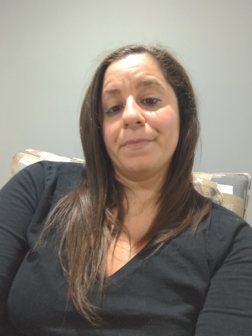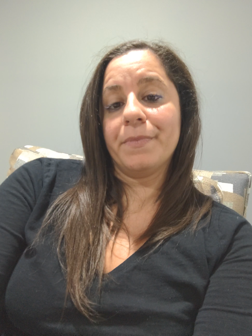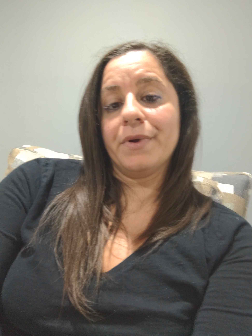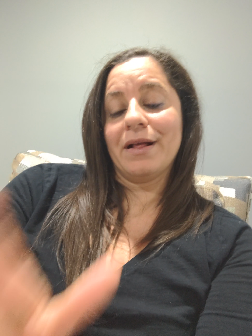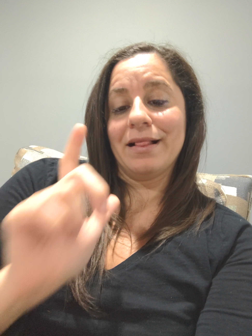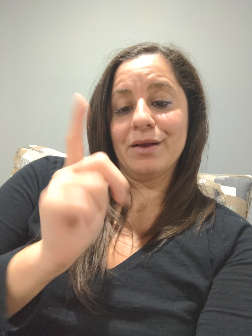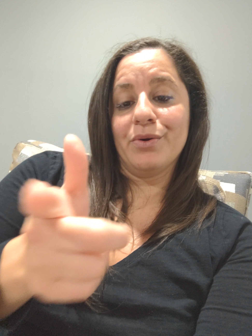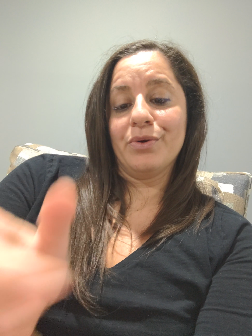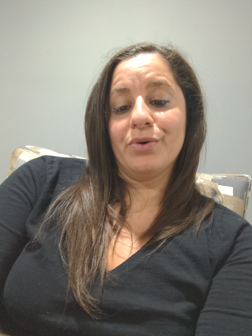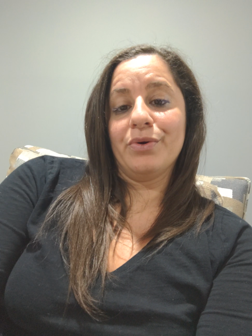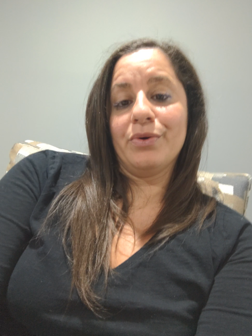later